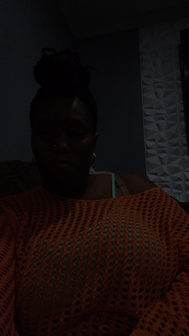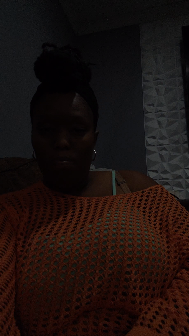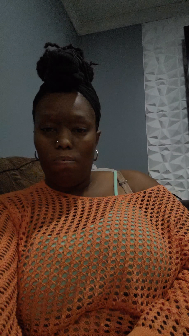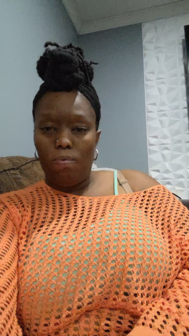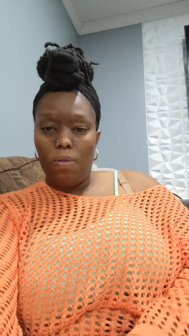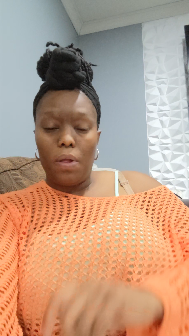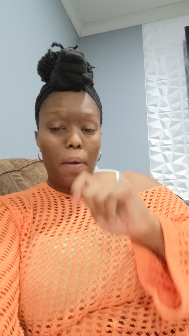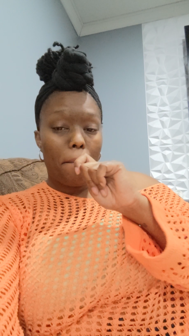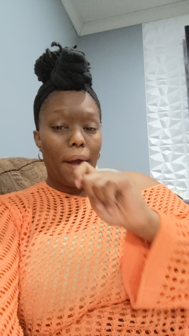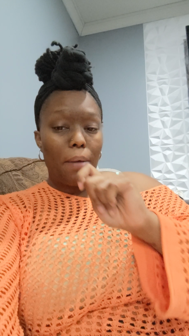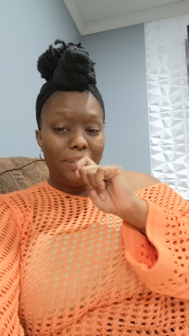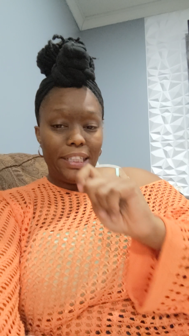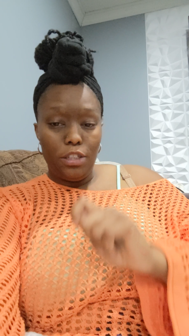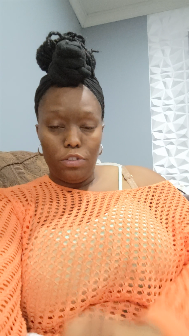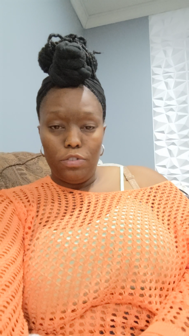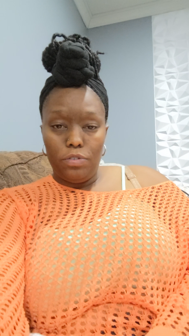popsicle